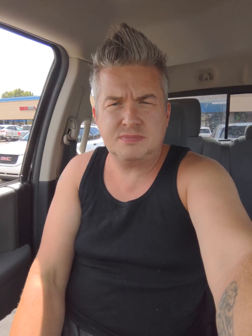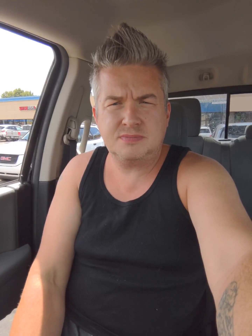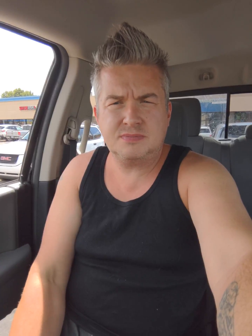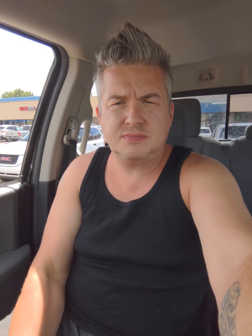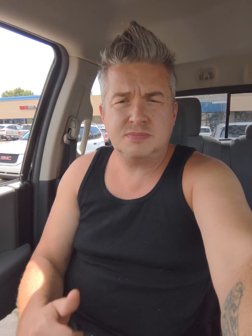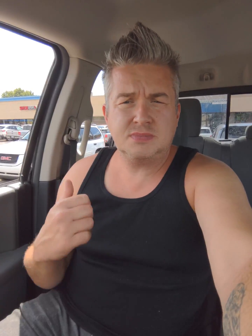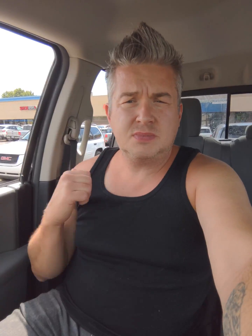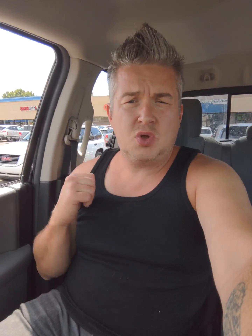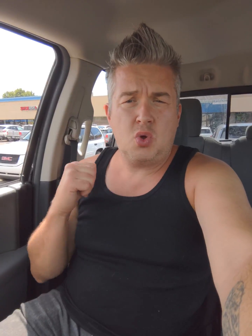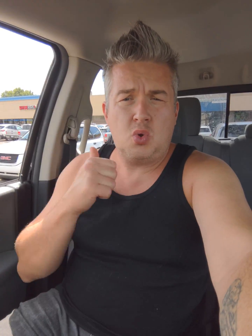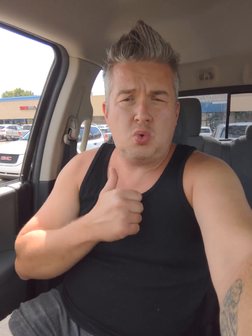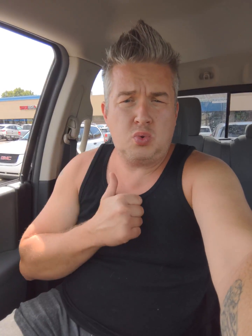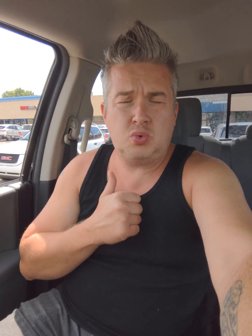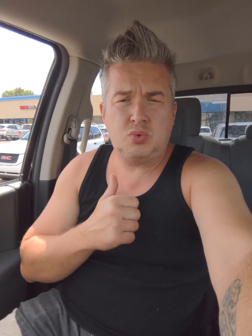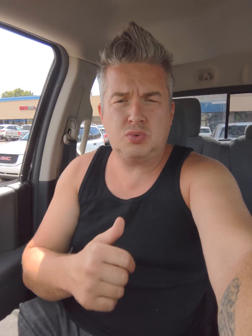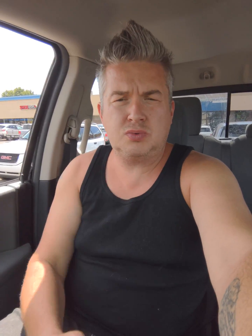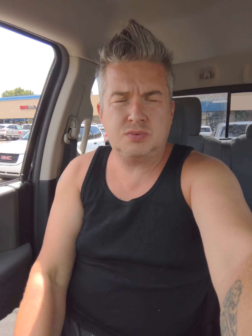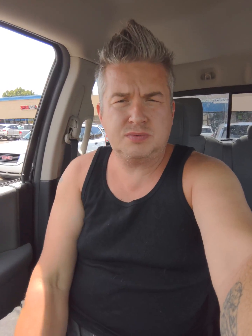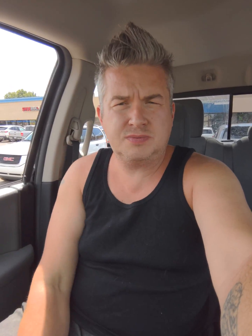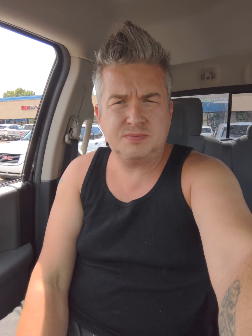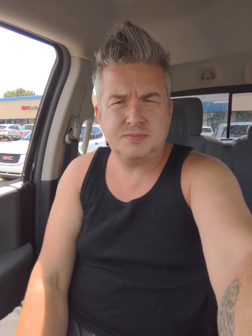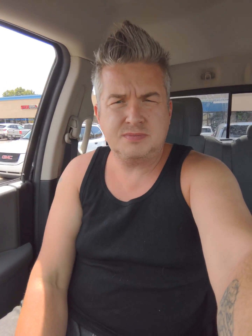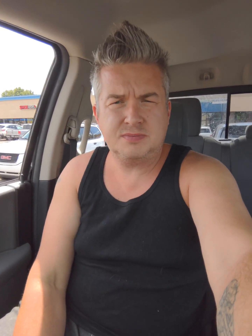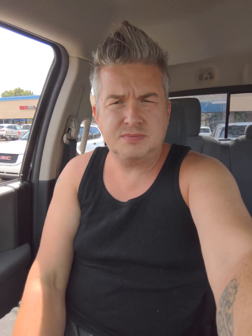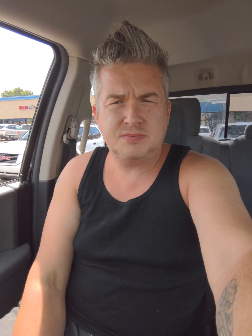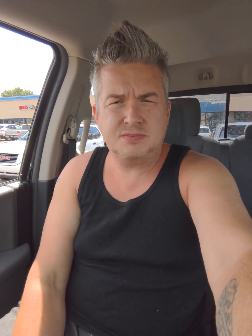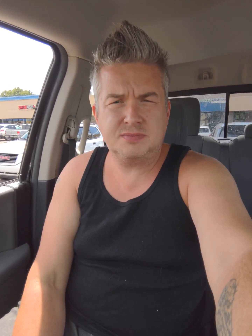coats